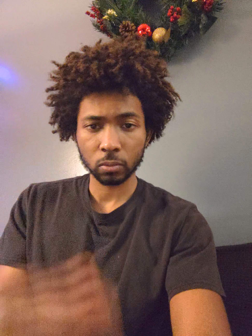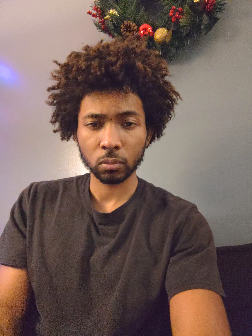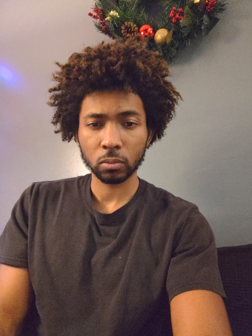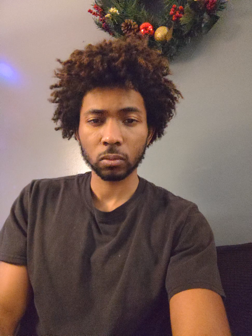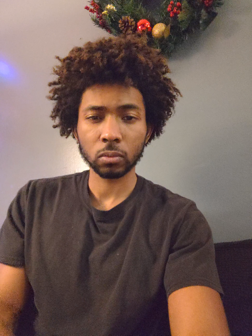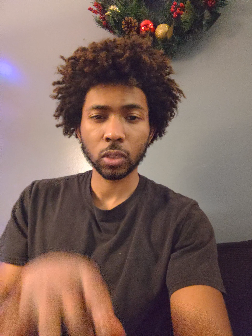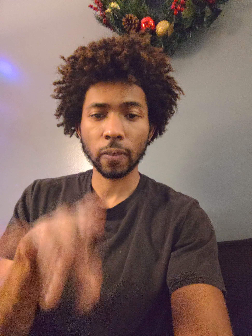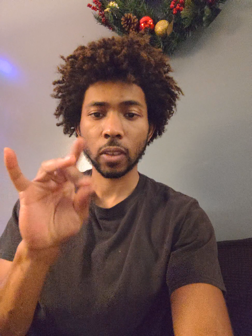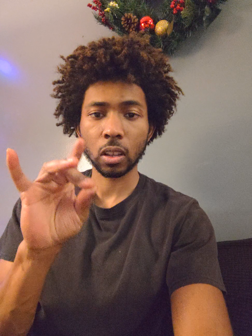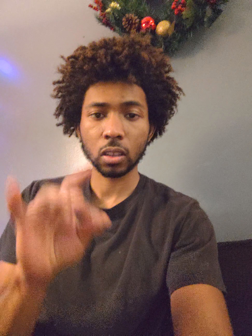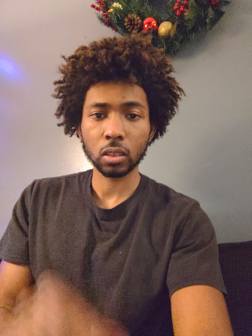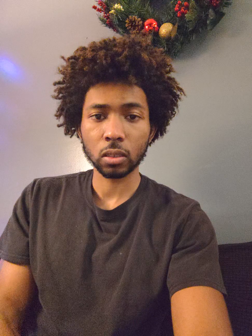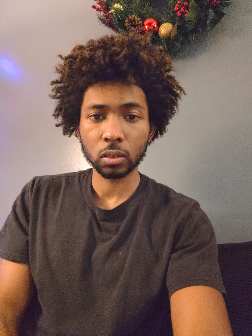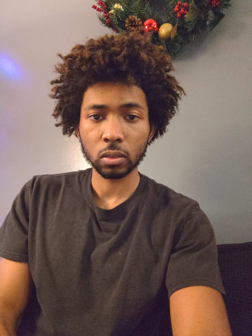find